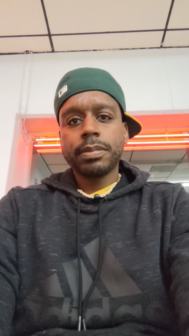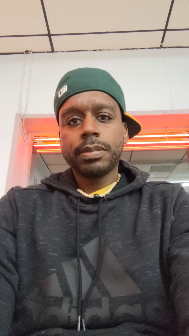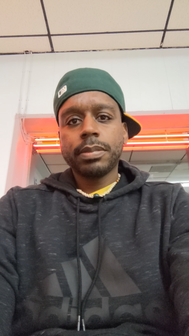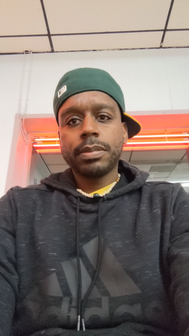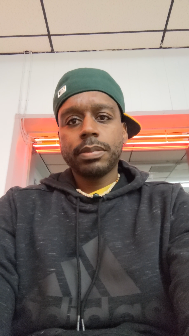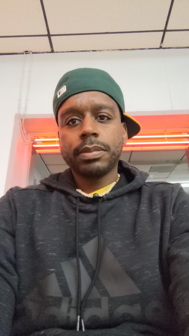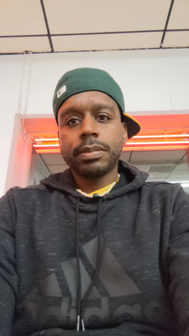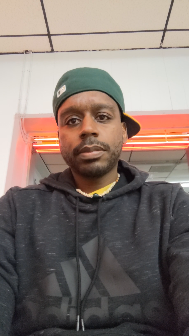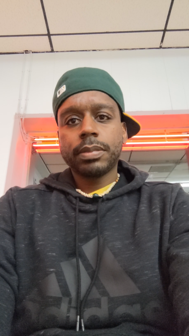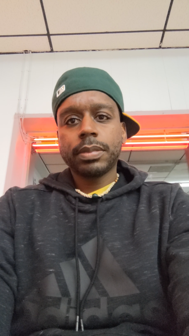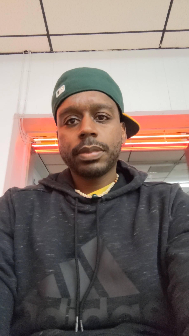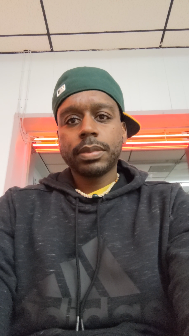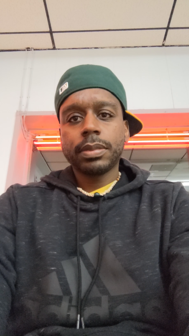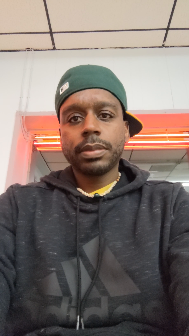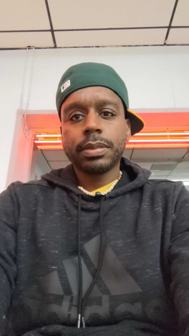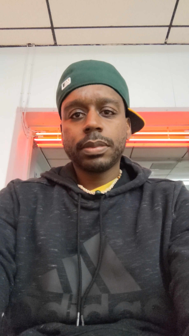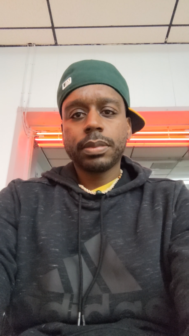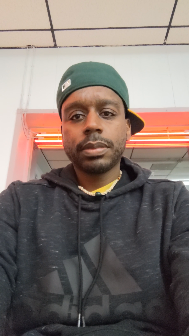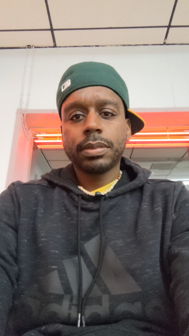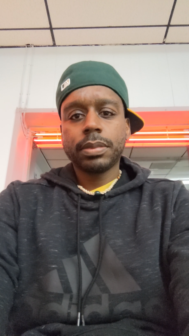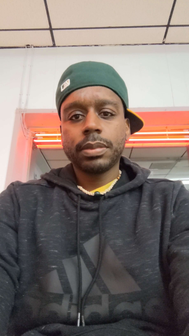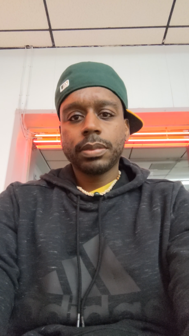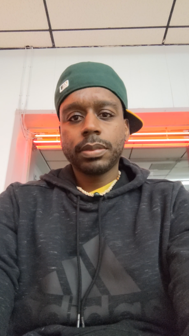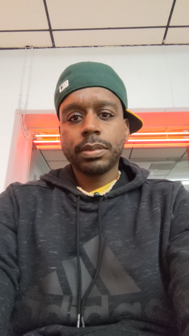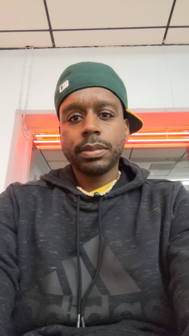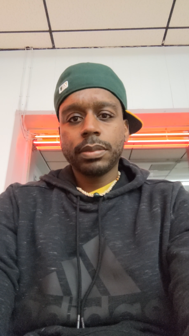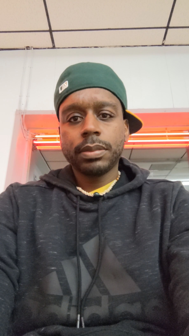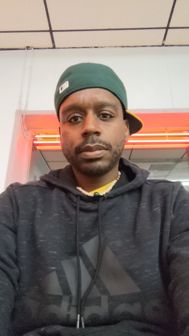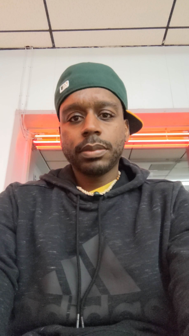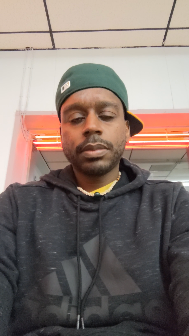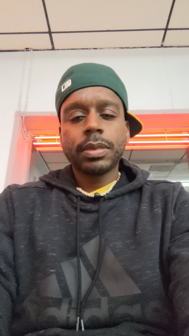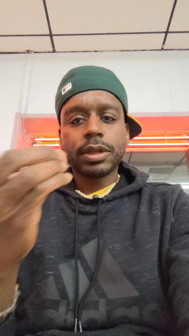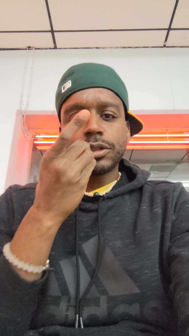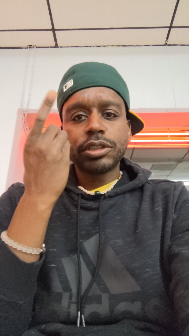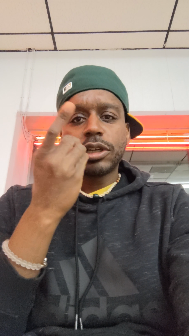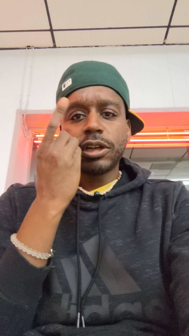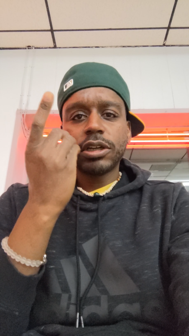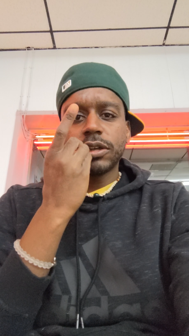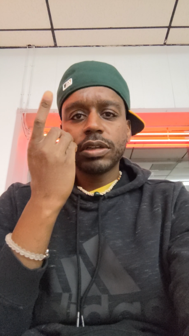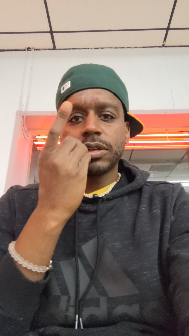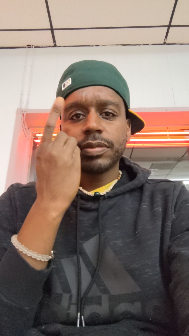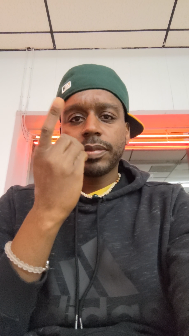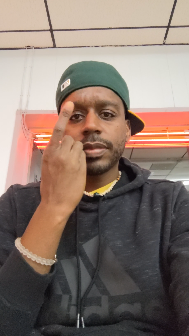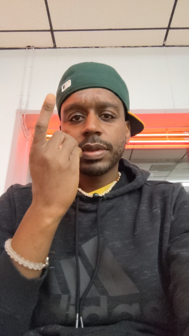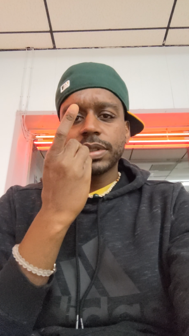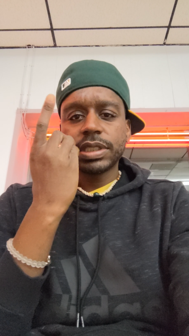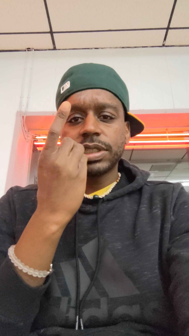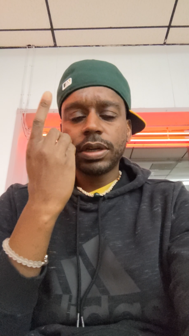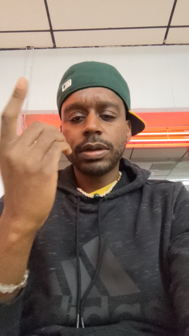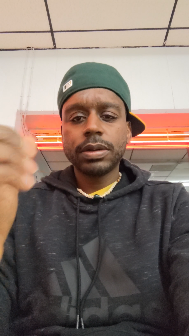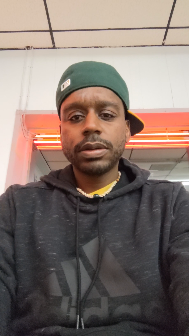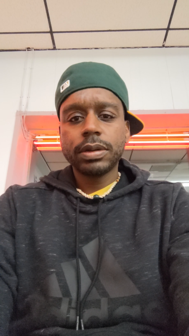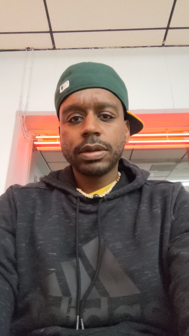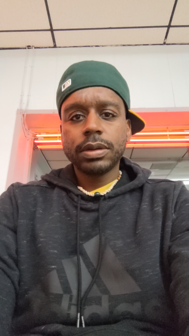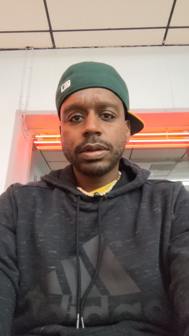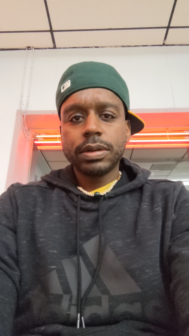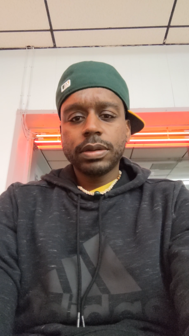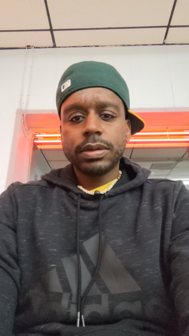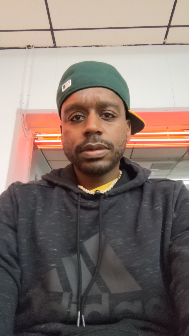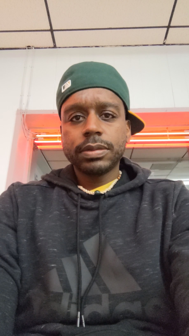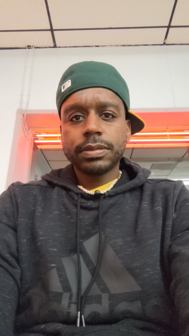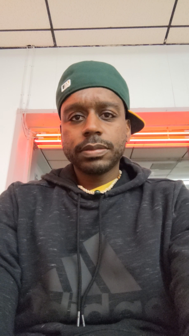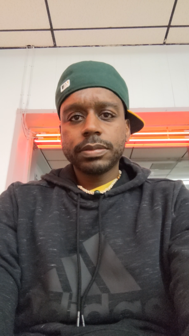dinner